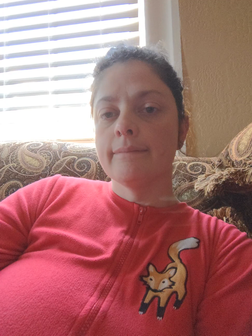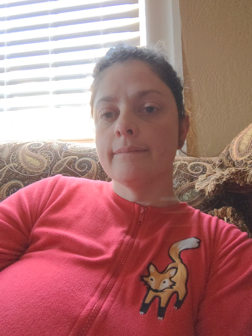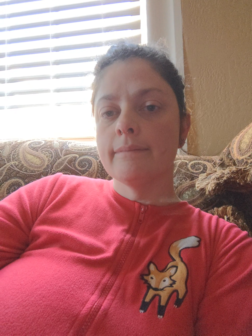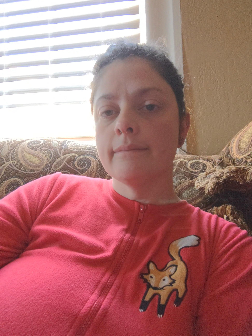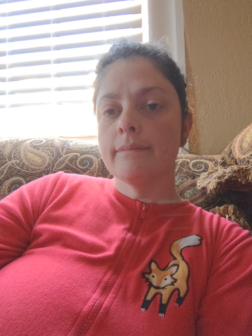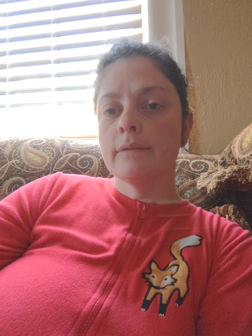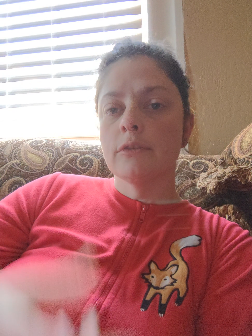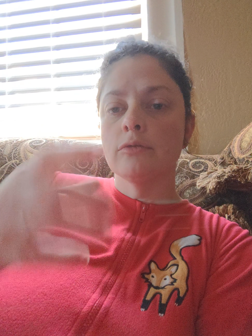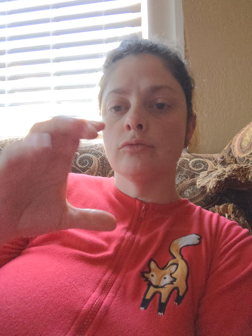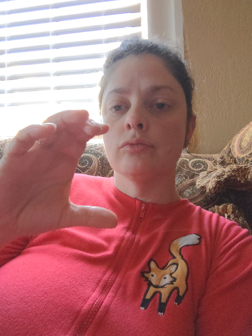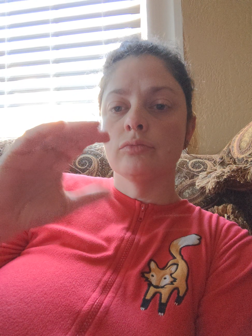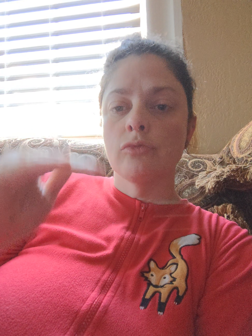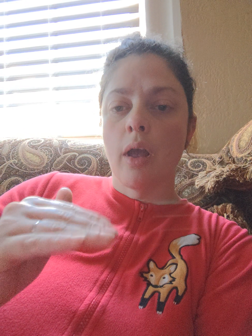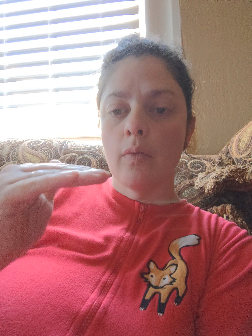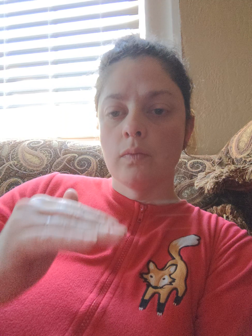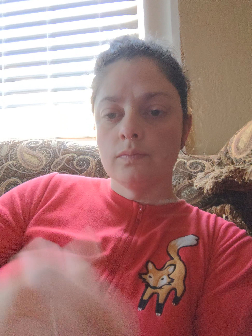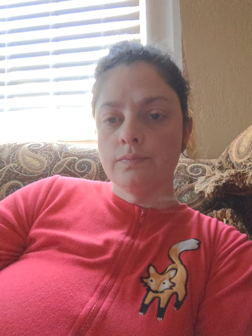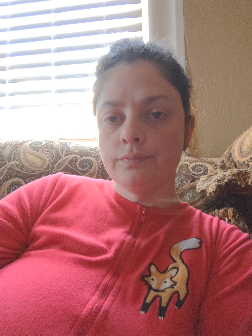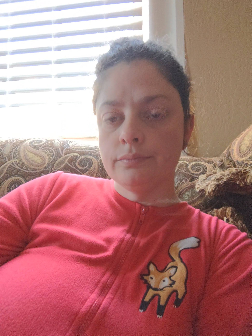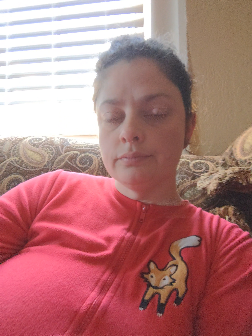child